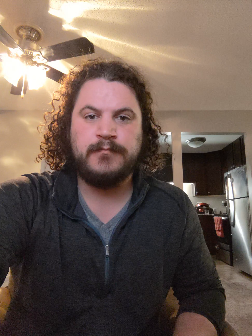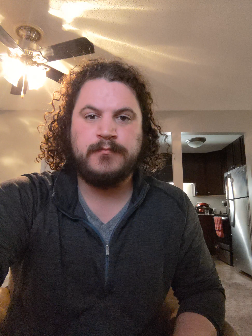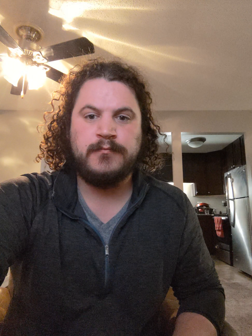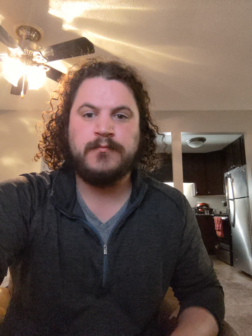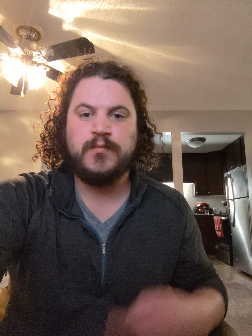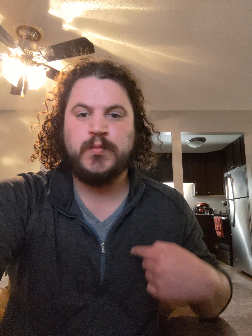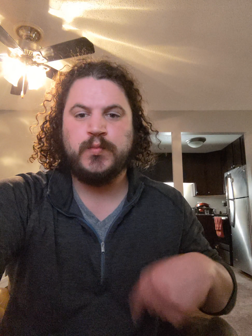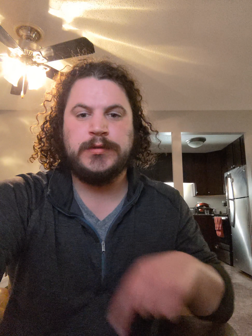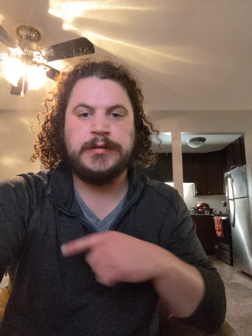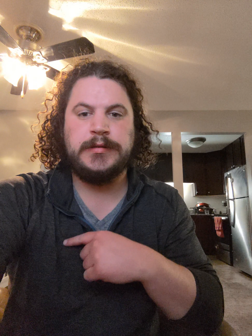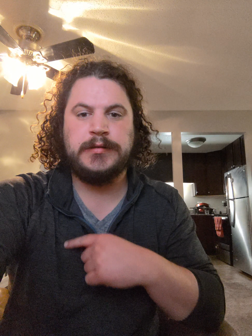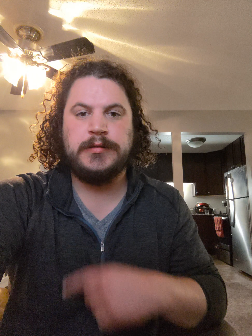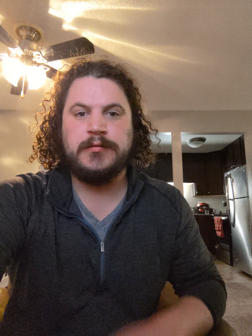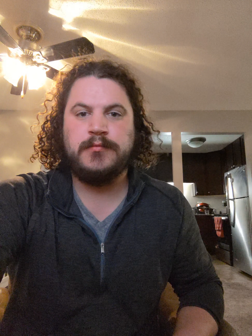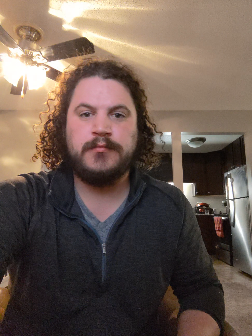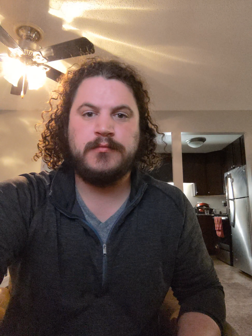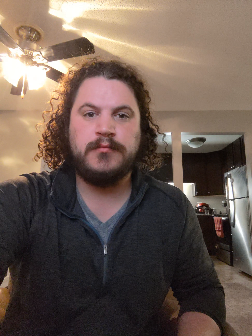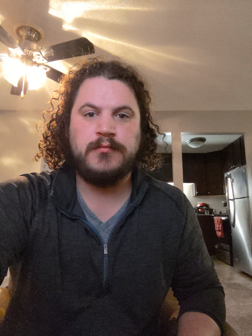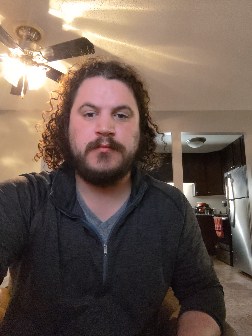we